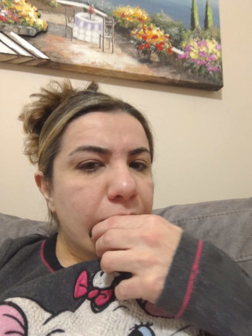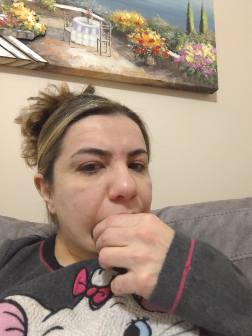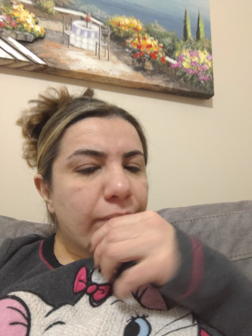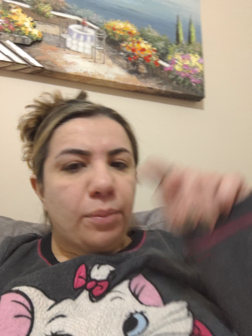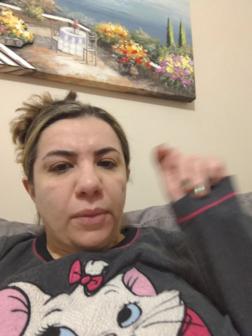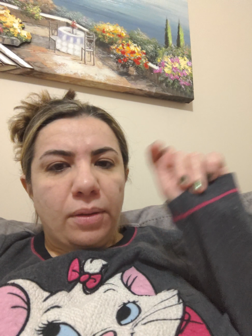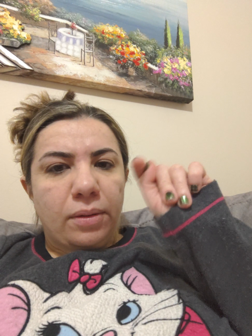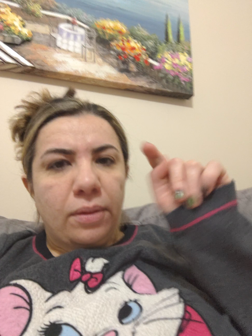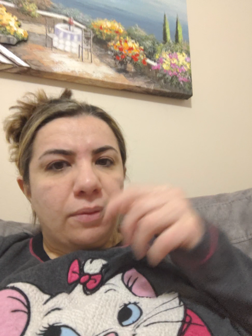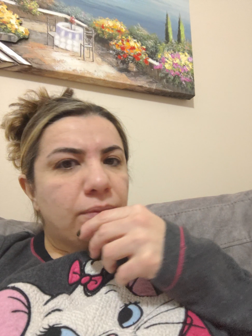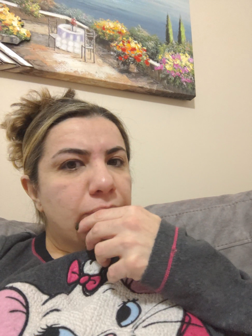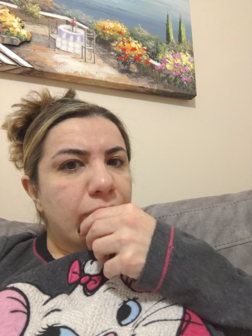potty